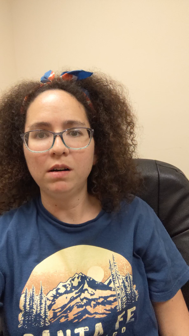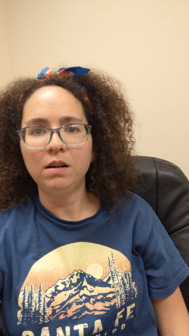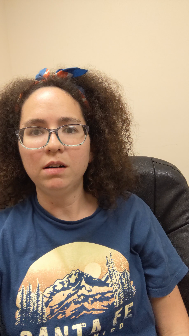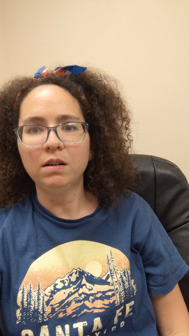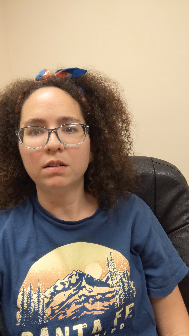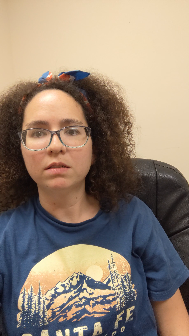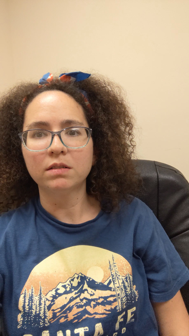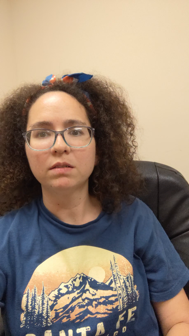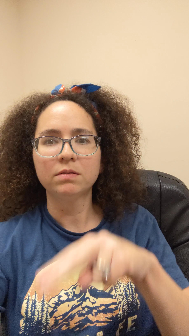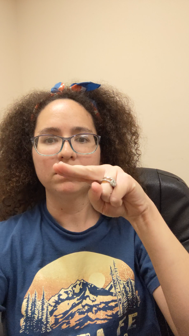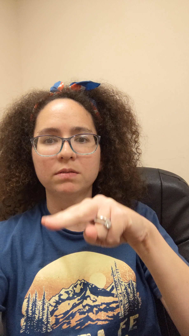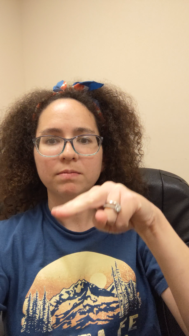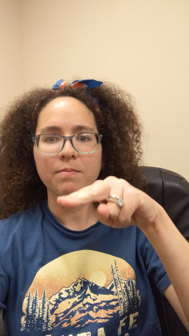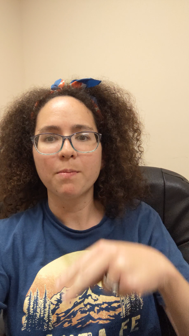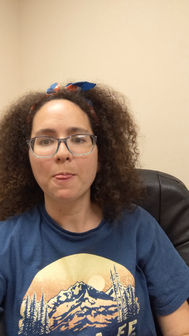nurse